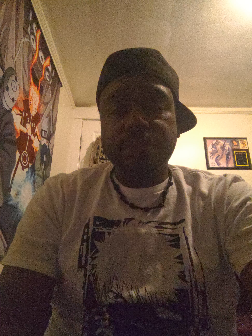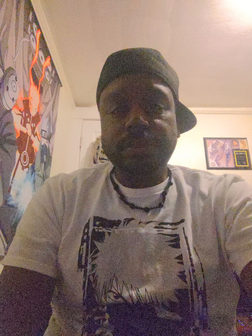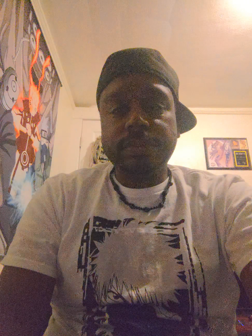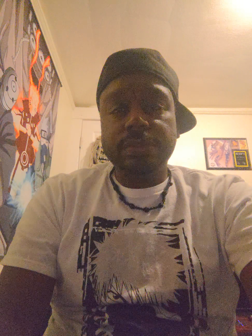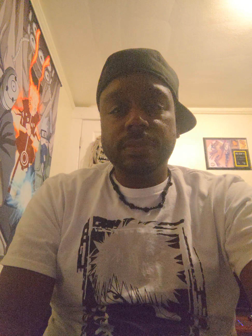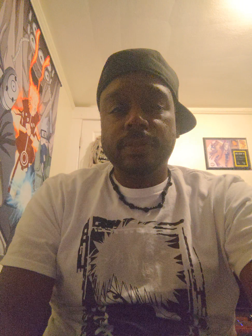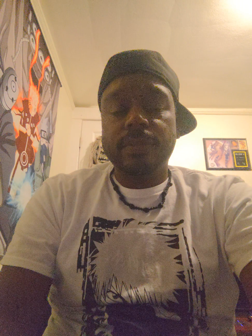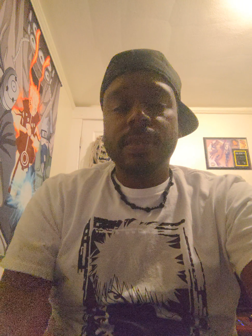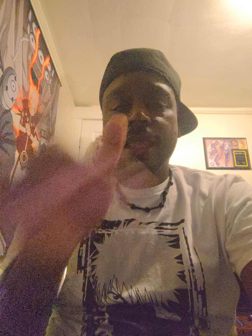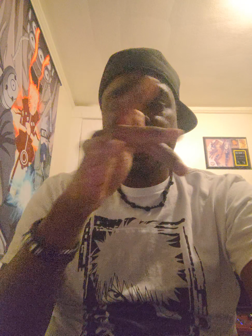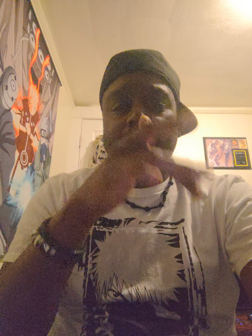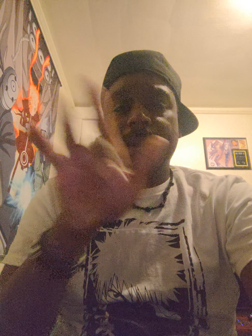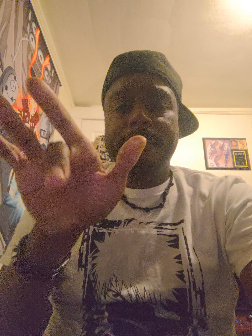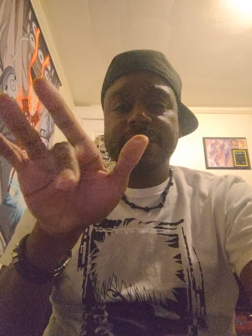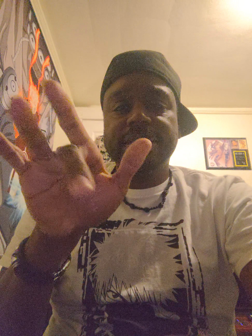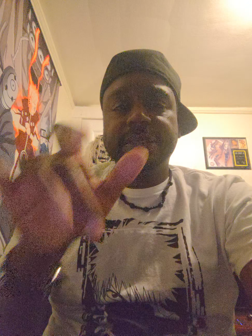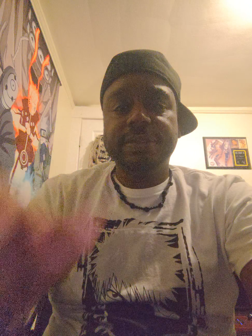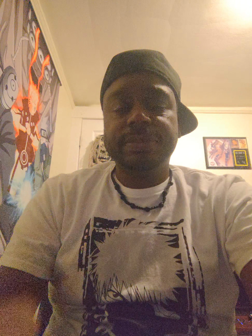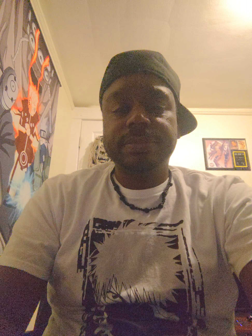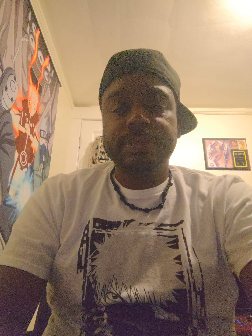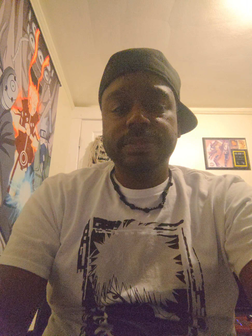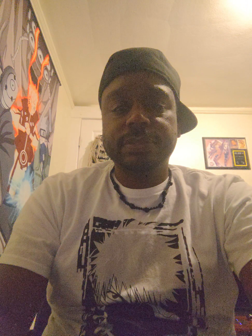empty